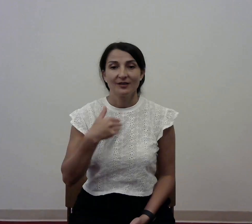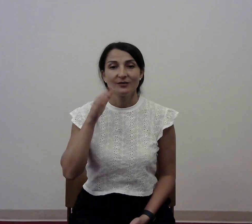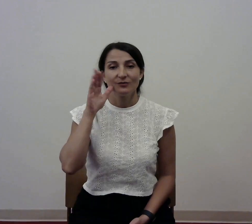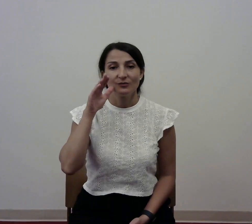su